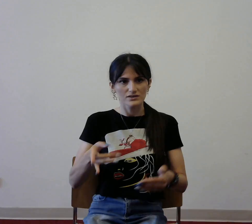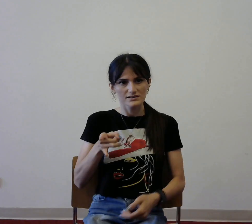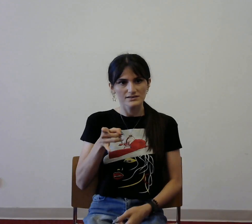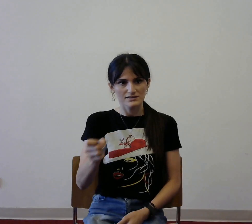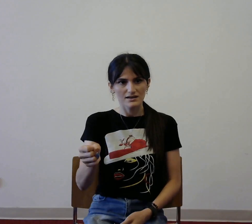taksi